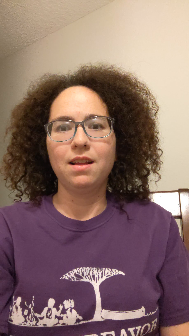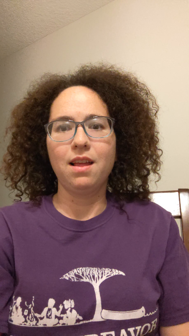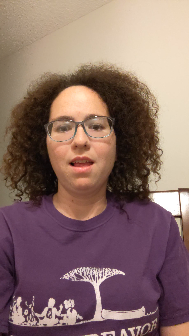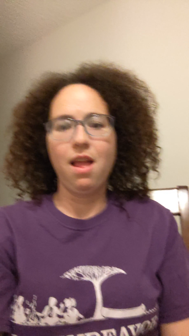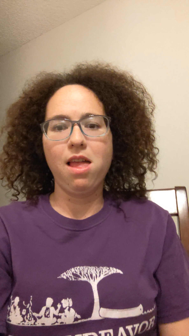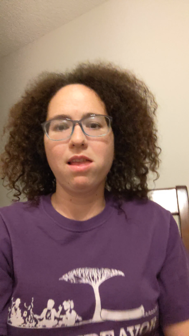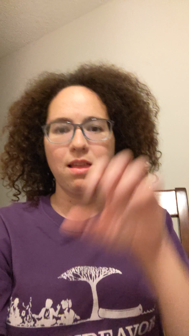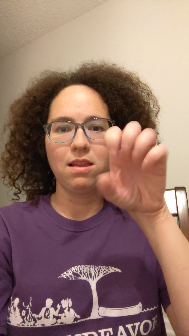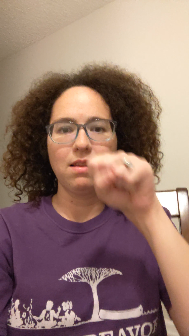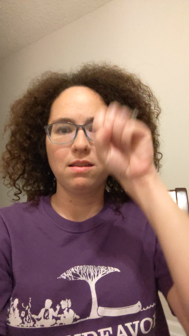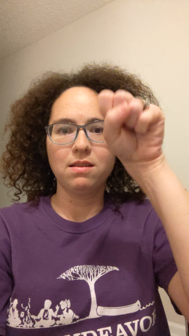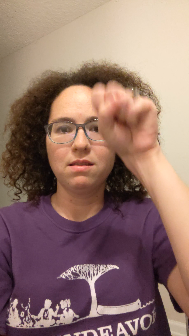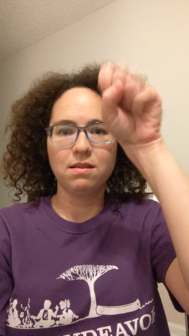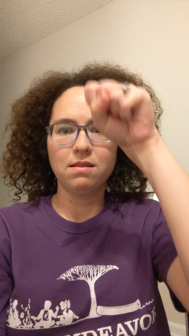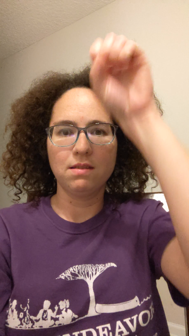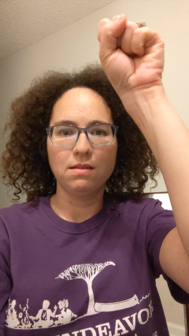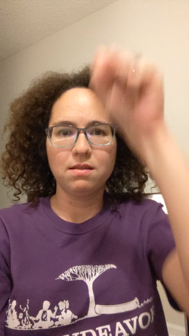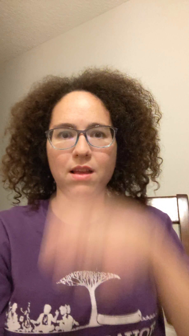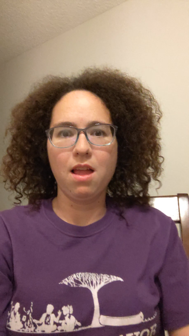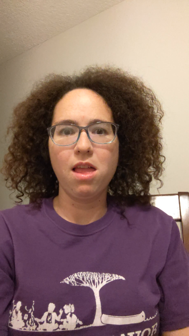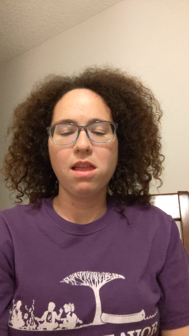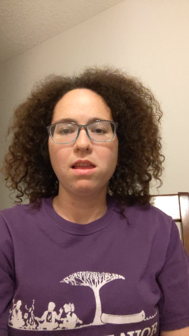ladder